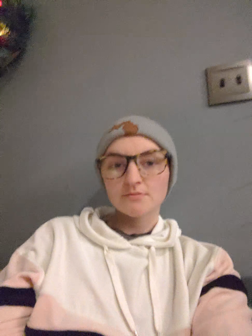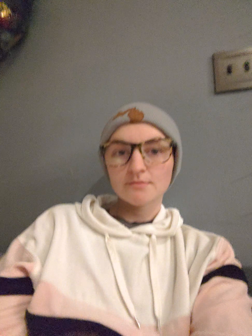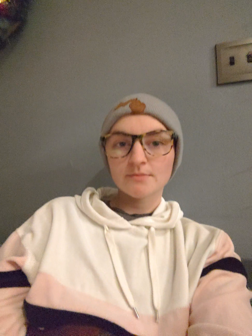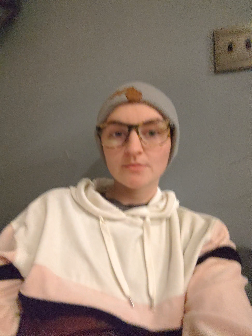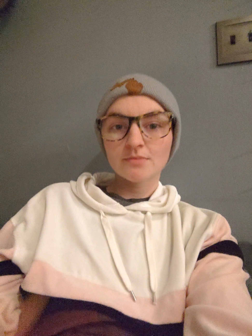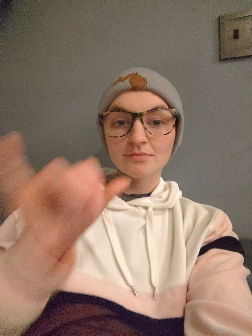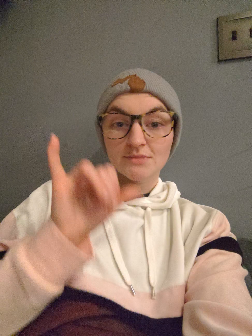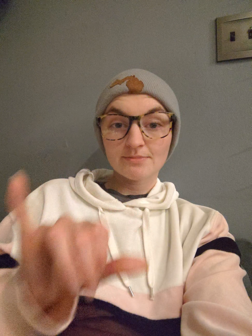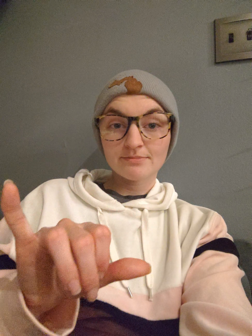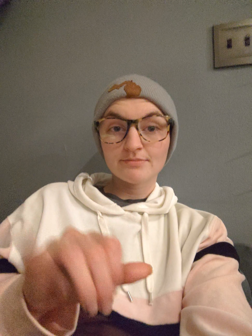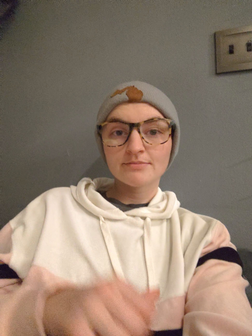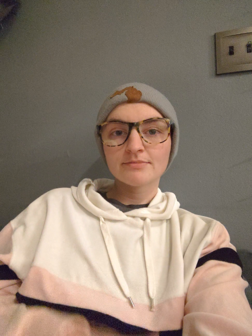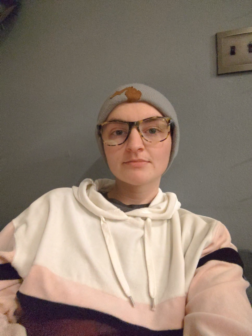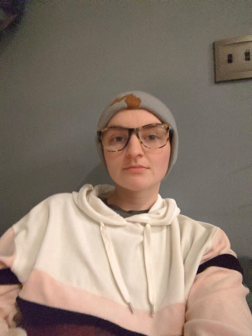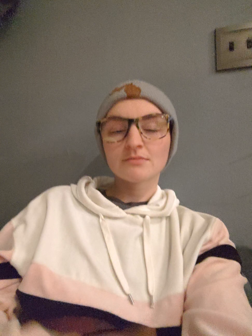stay